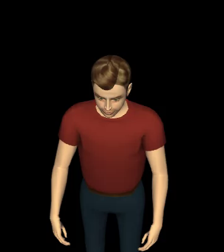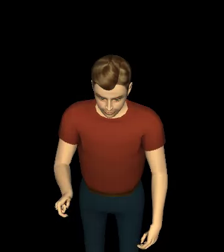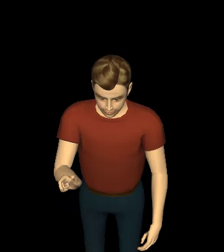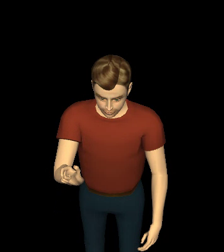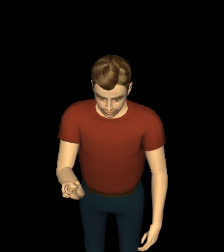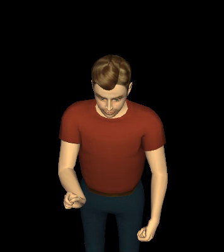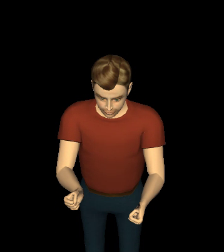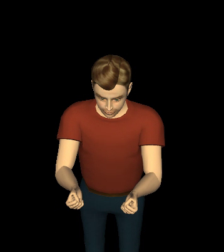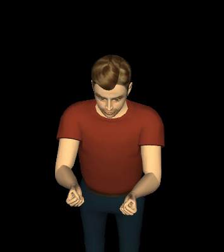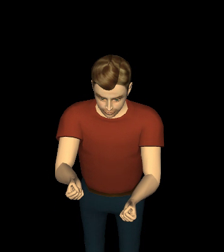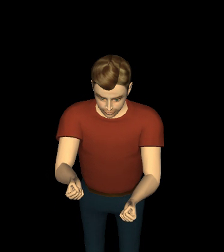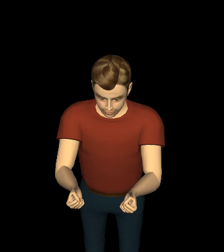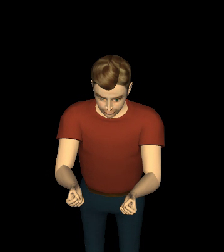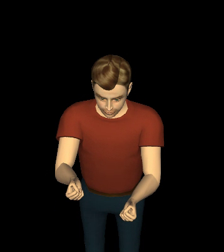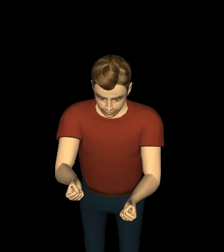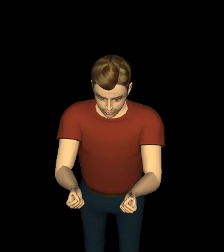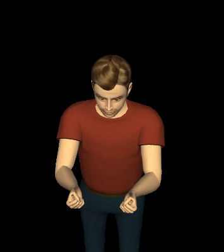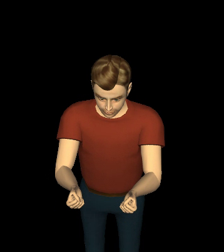سائق